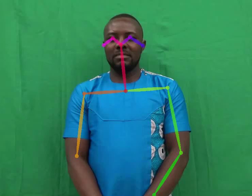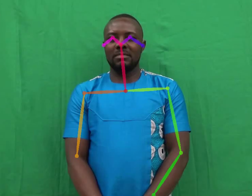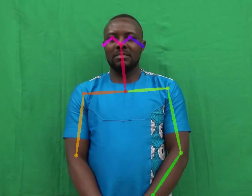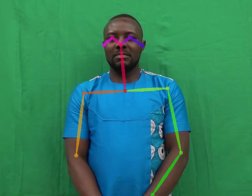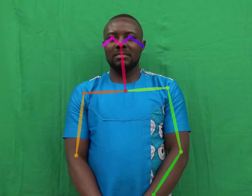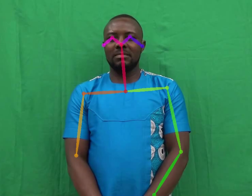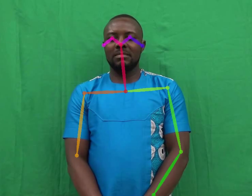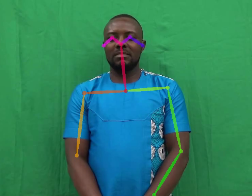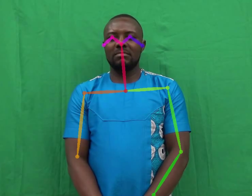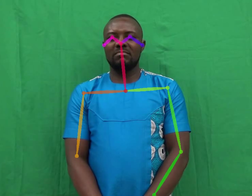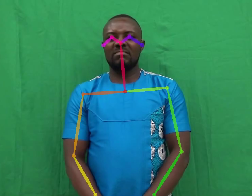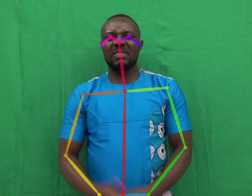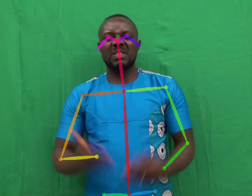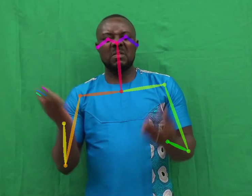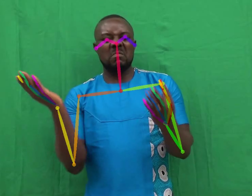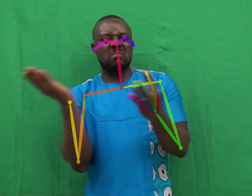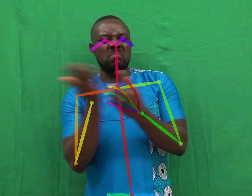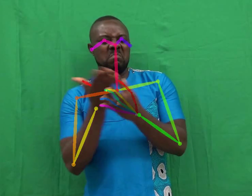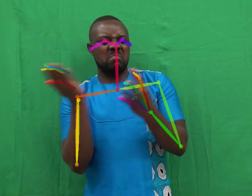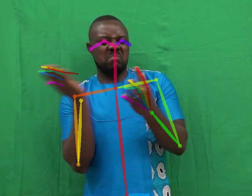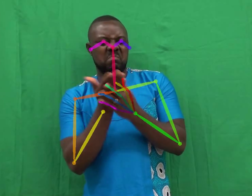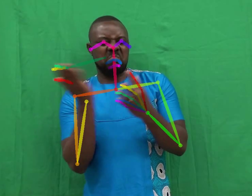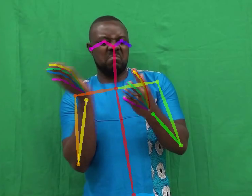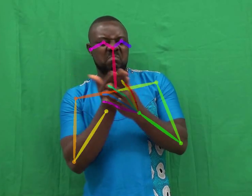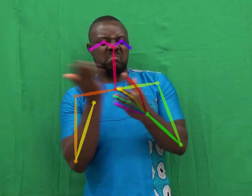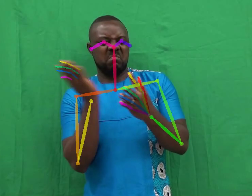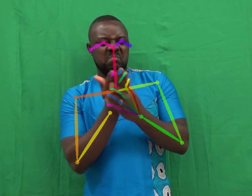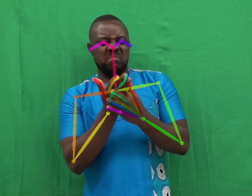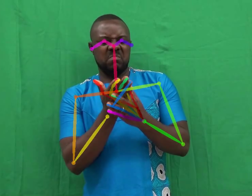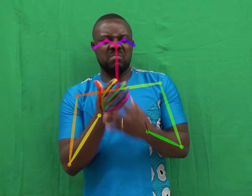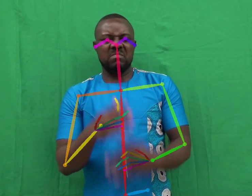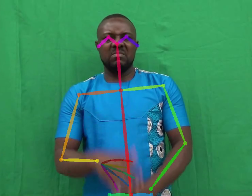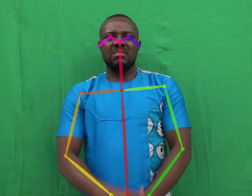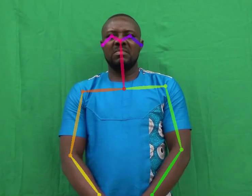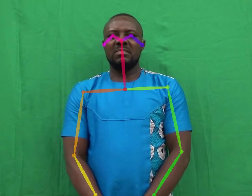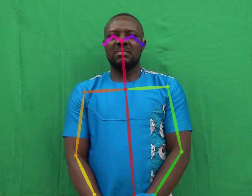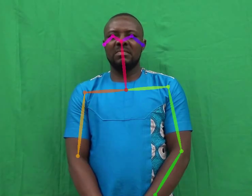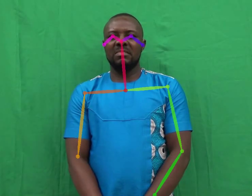disturb or bother